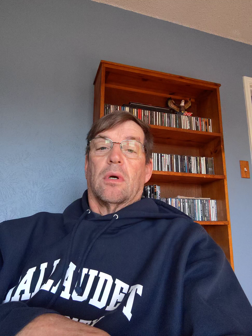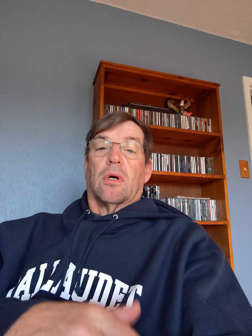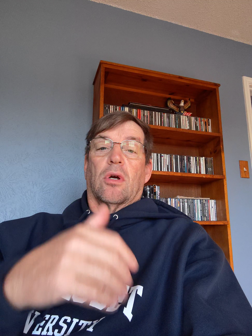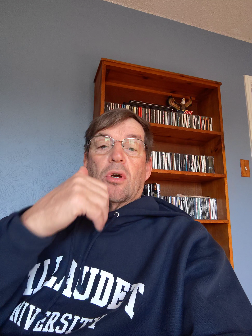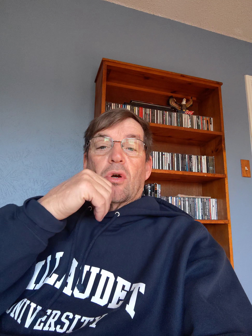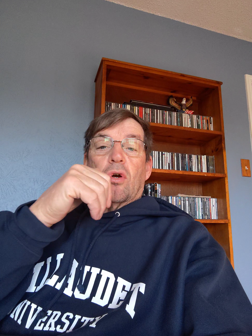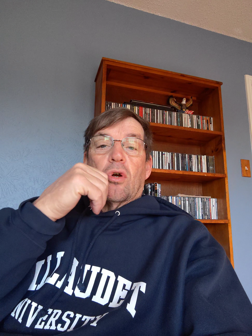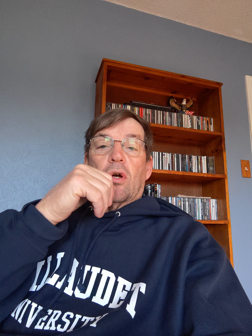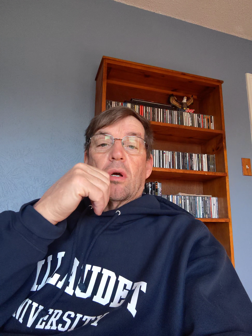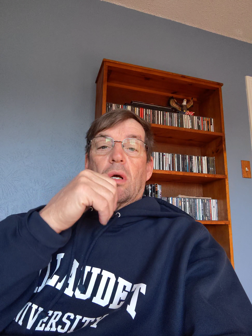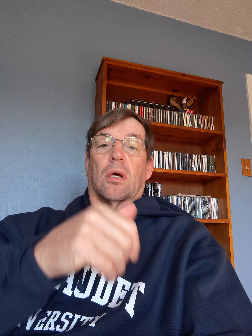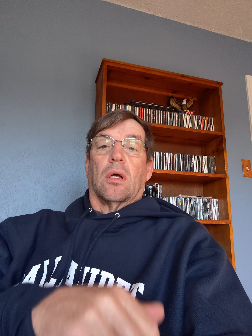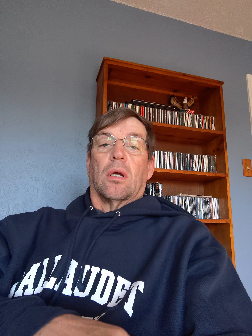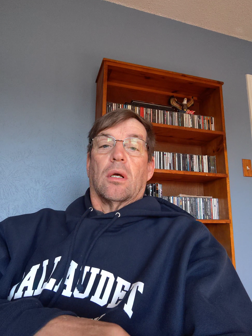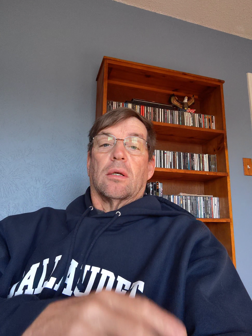girl